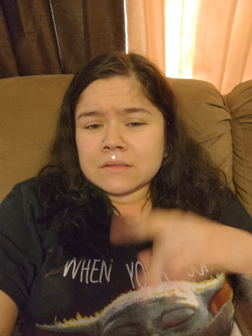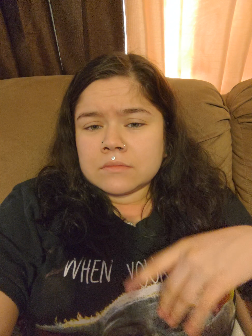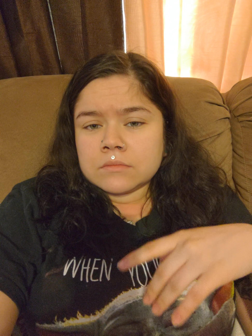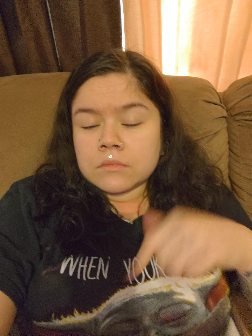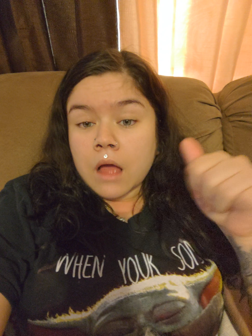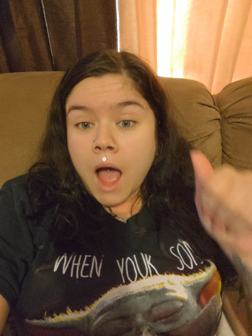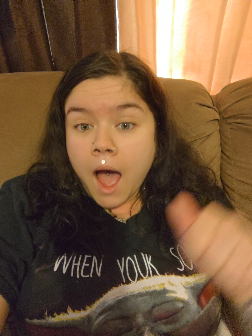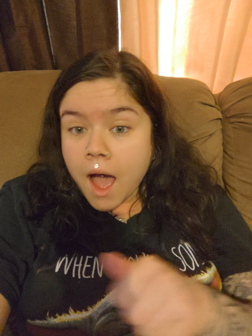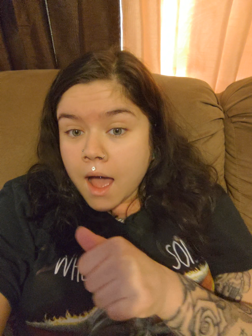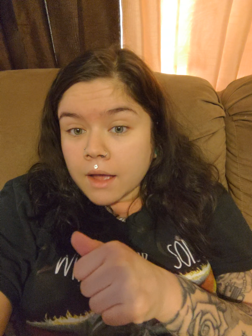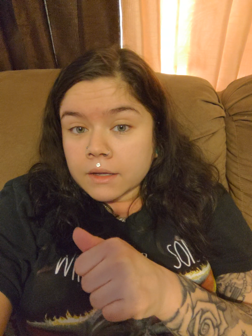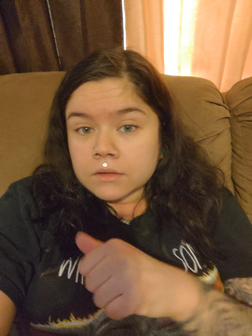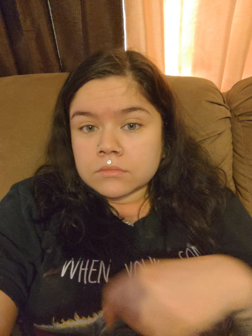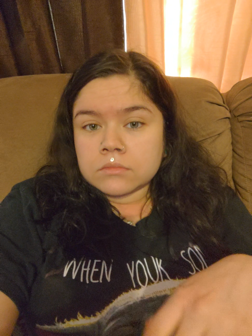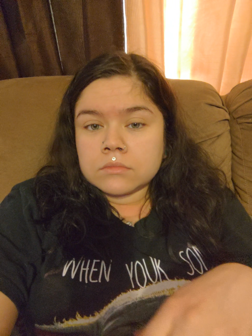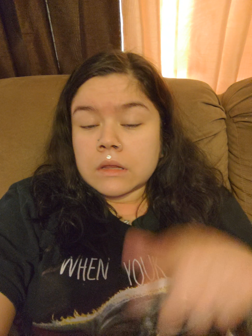hide